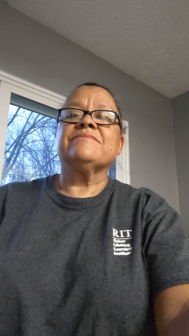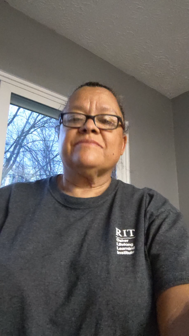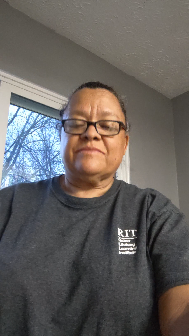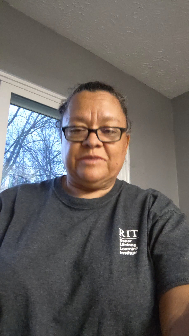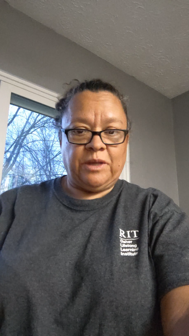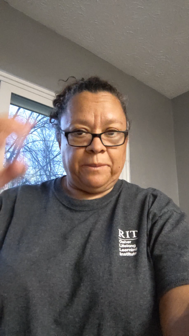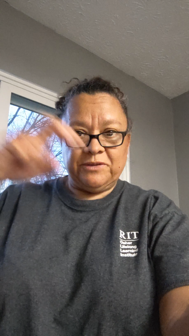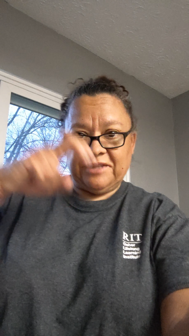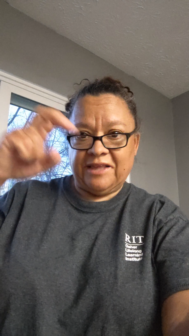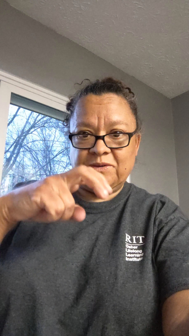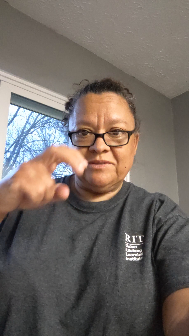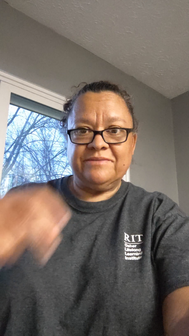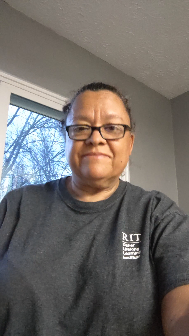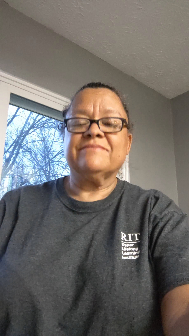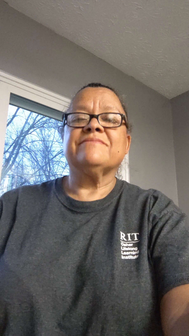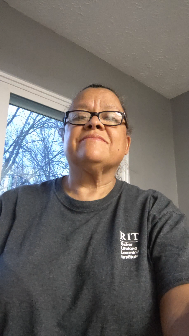potato